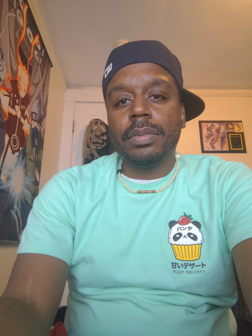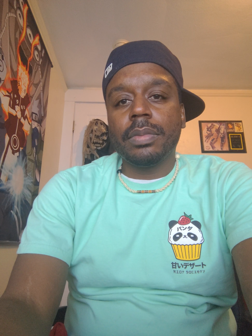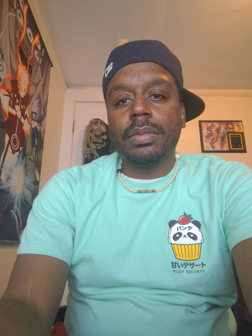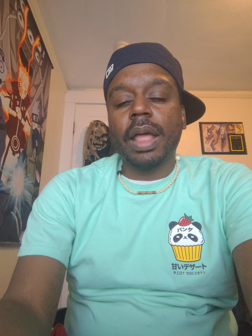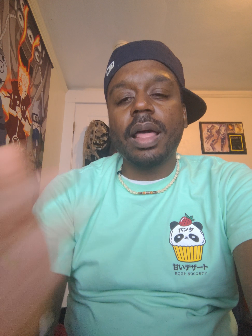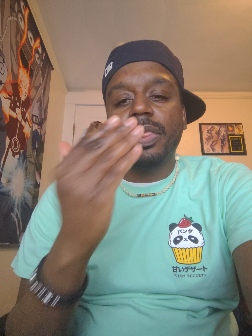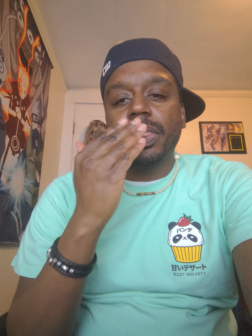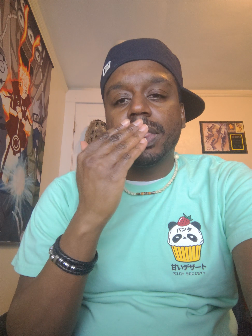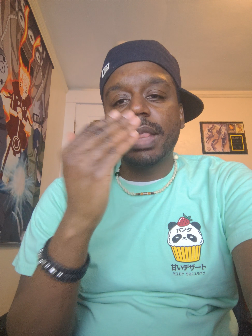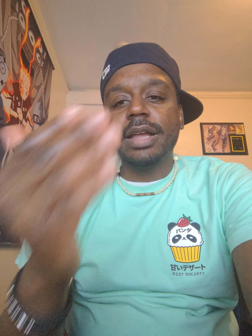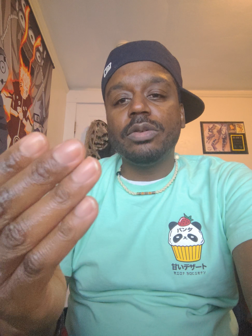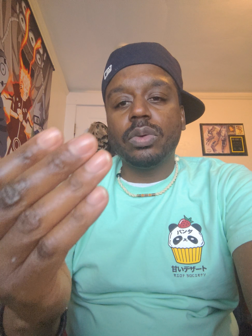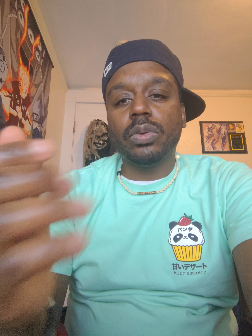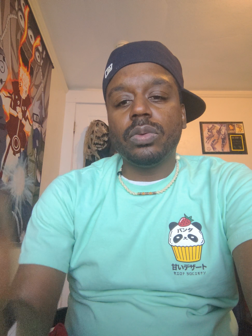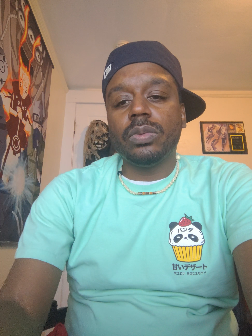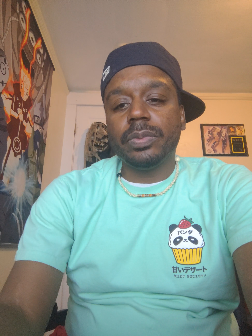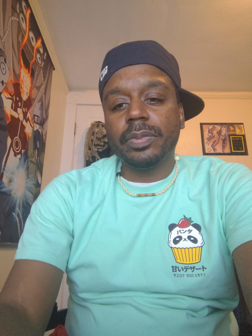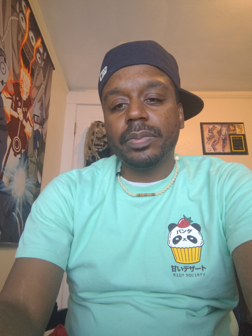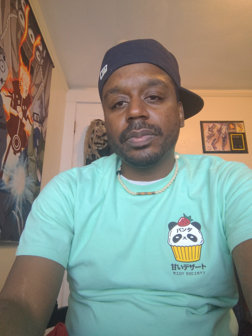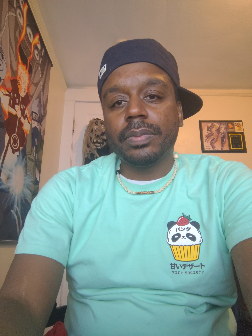thank you